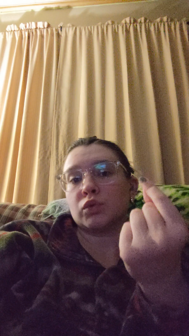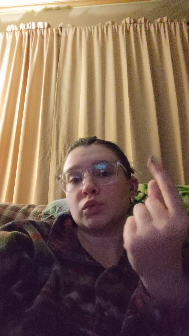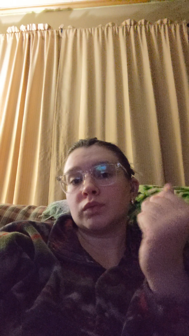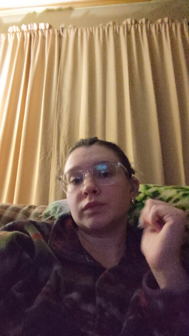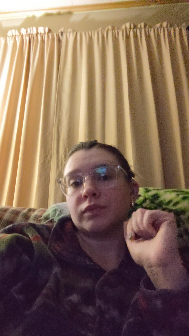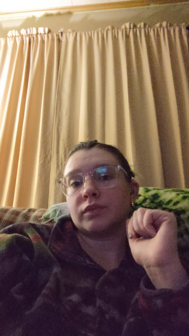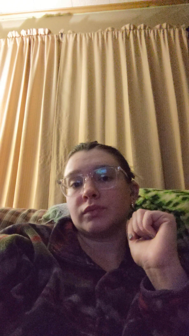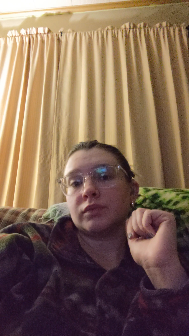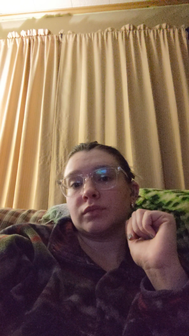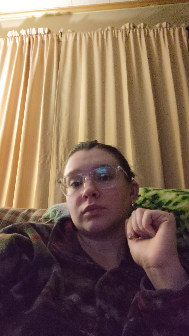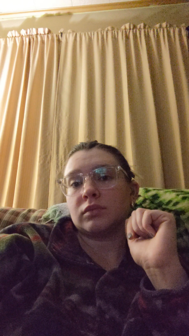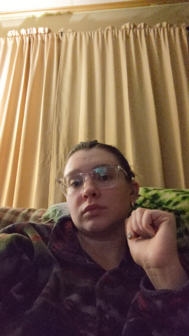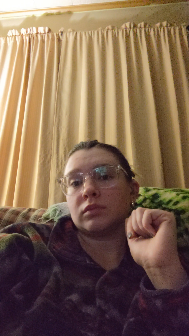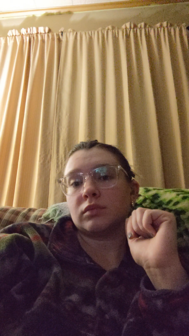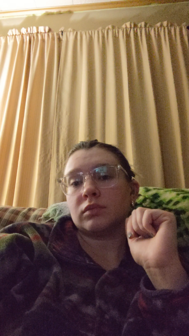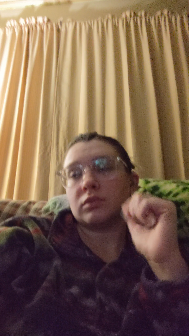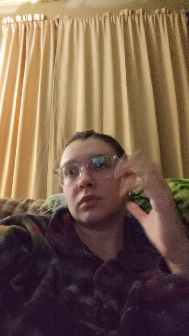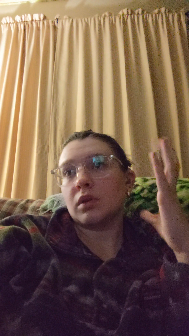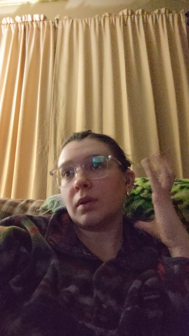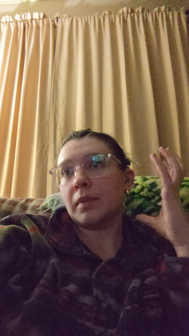pillow